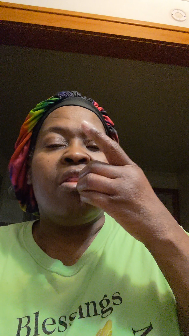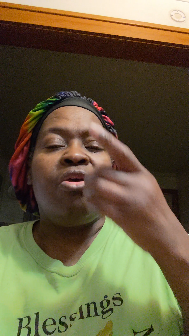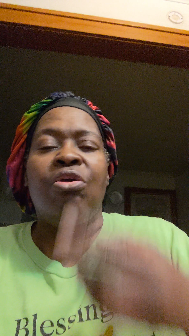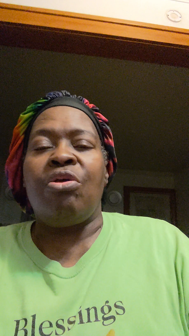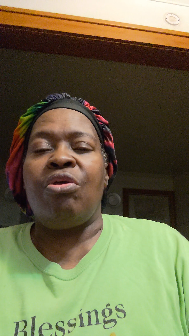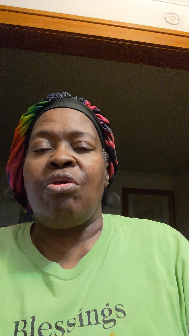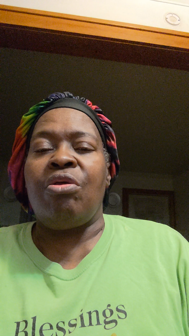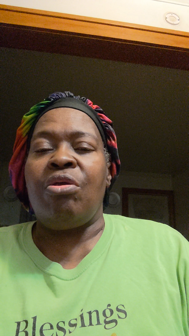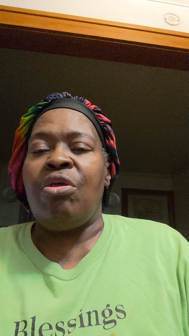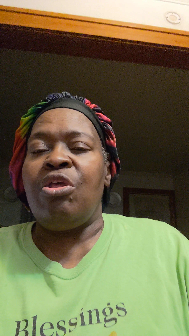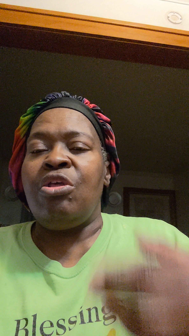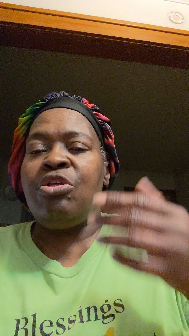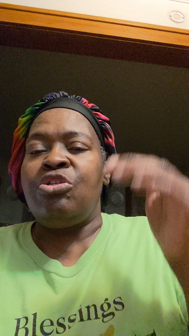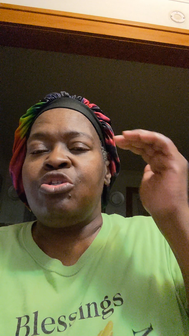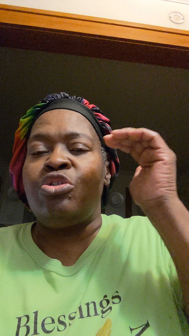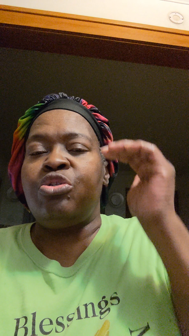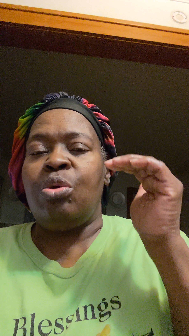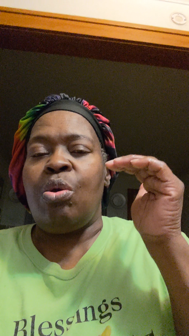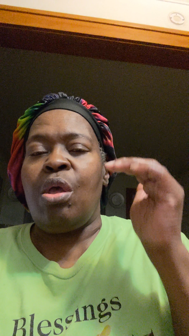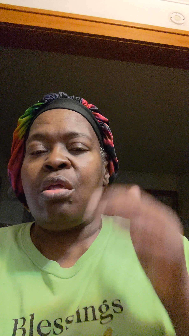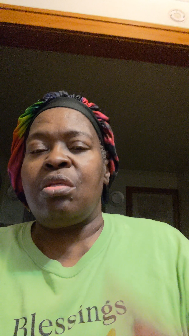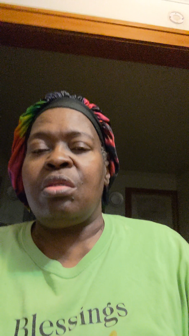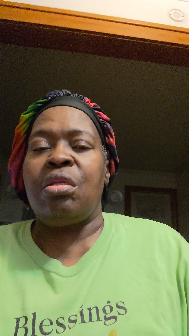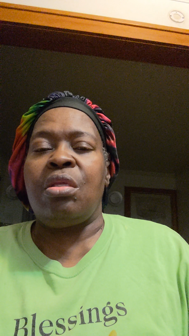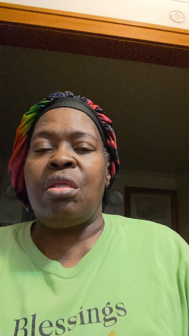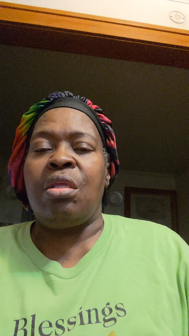short